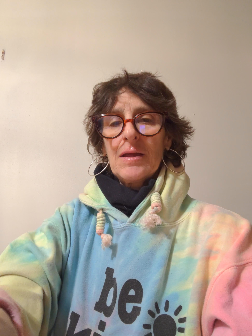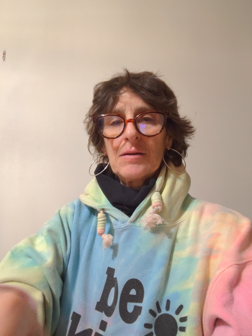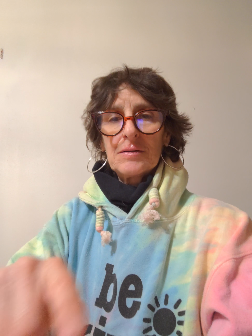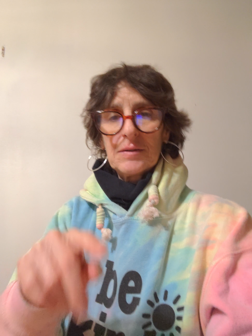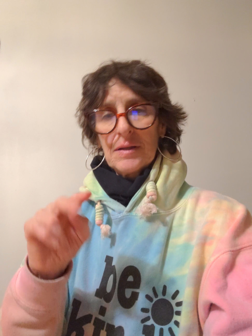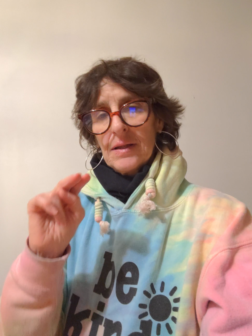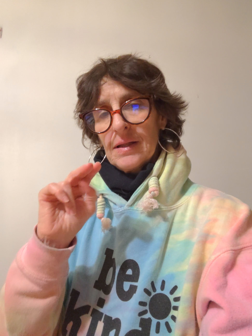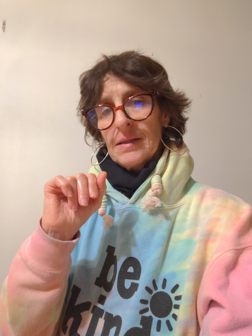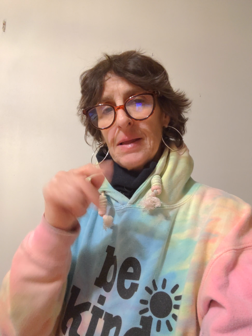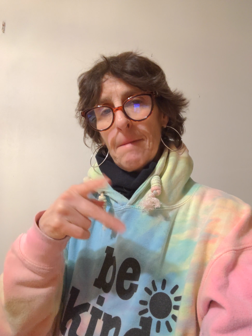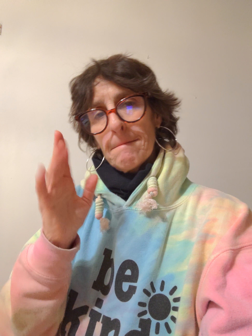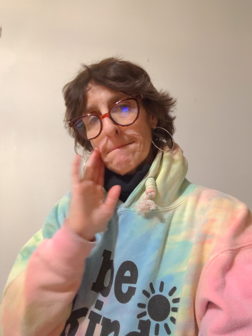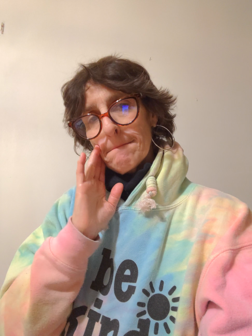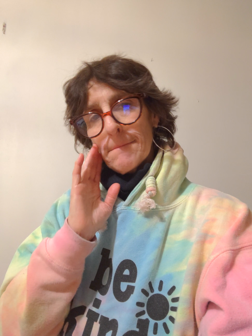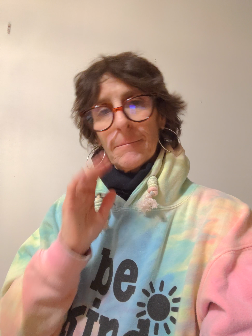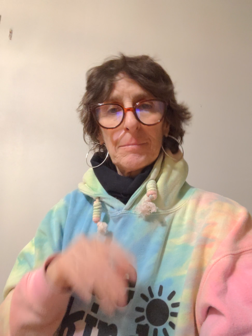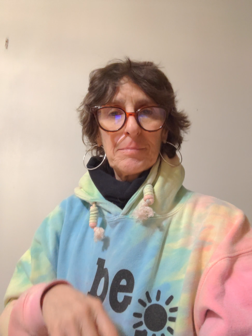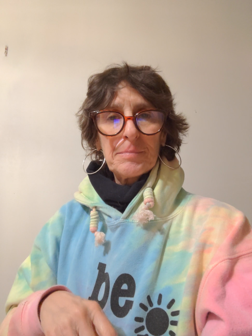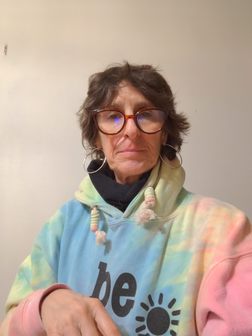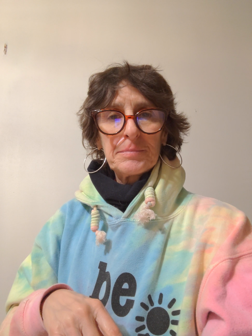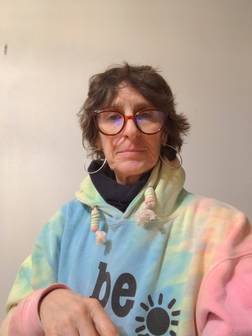nap